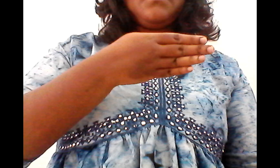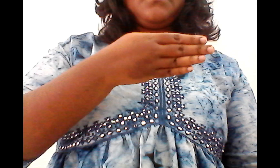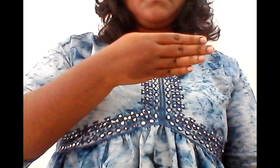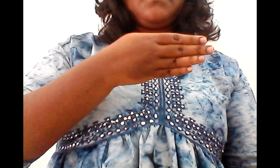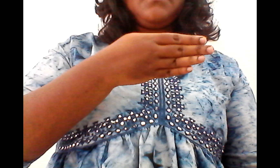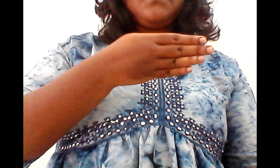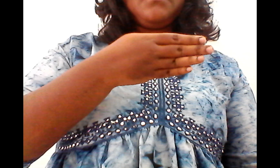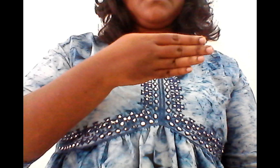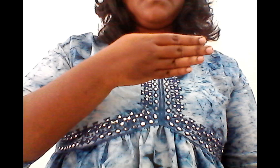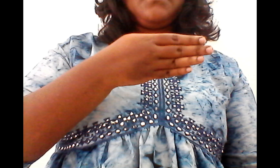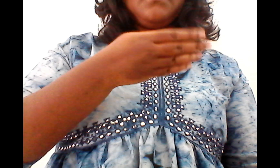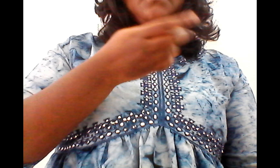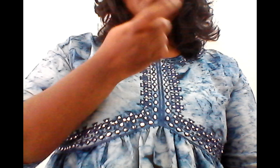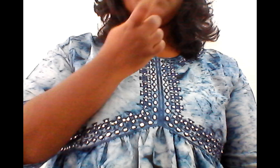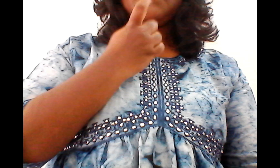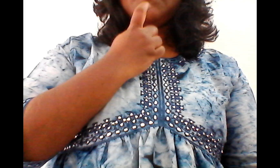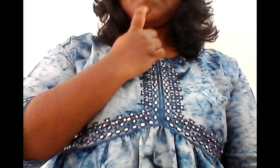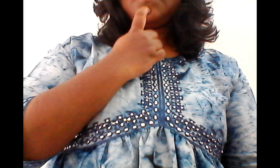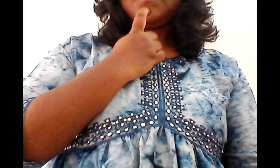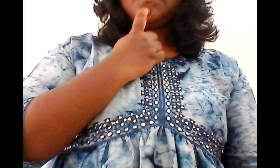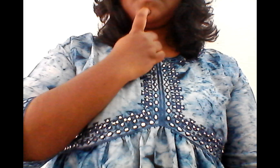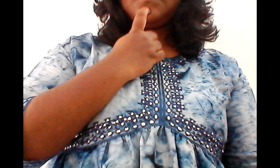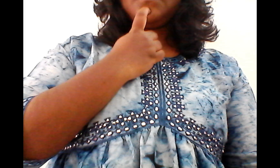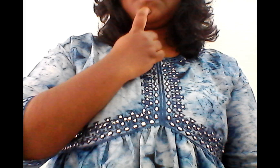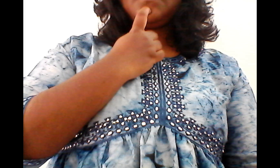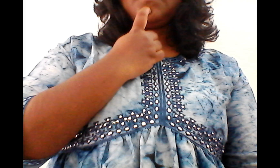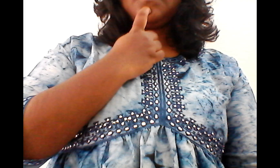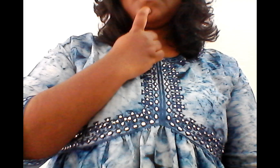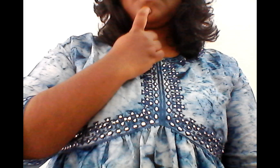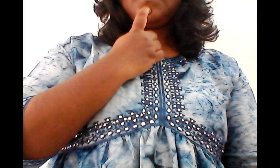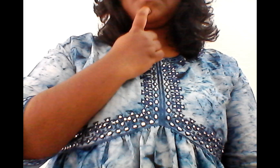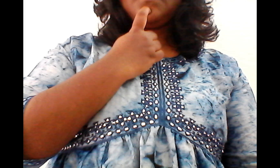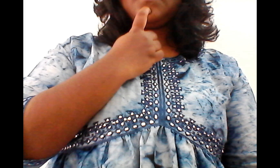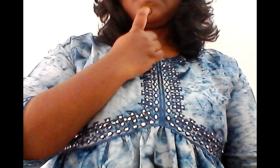അം